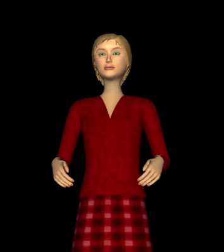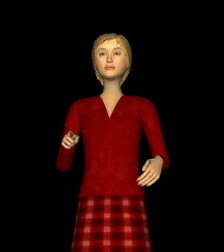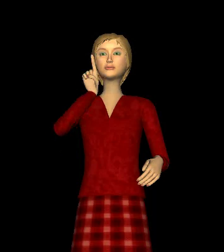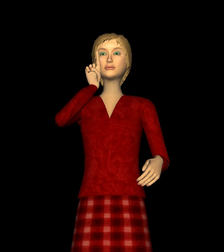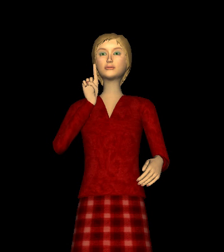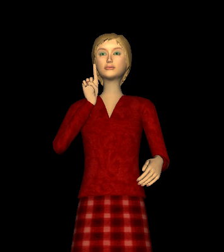امرأة